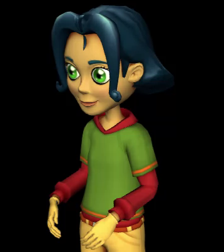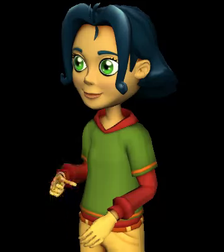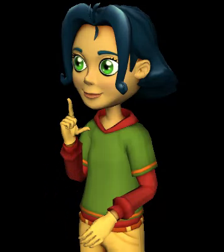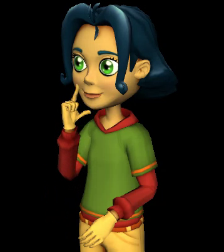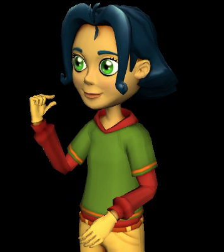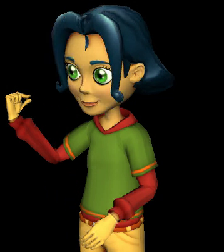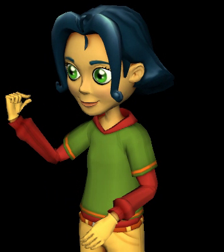رجل